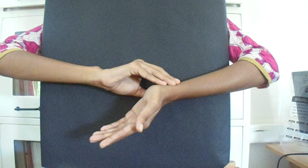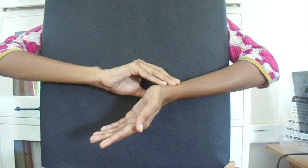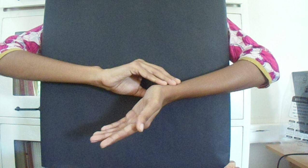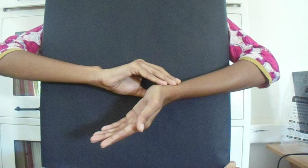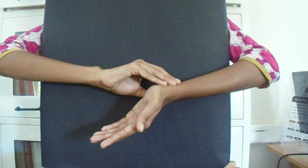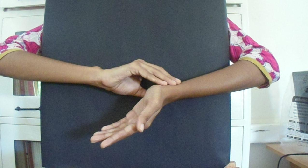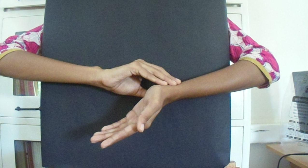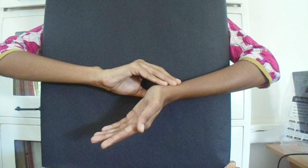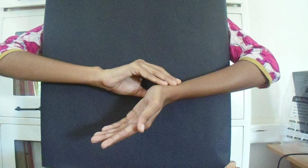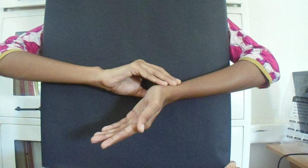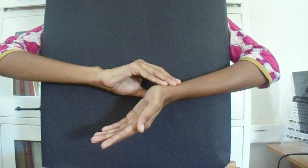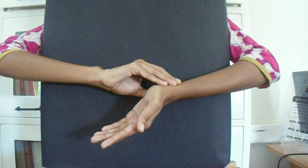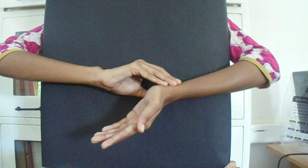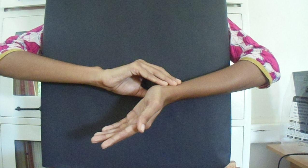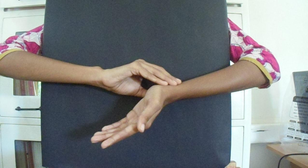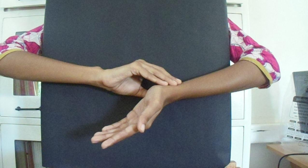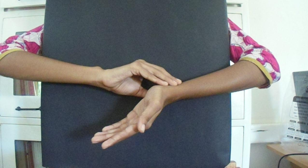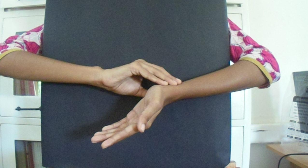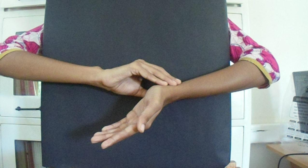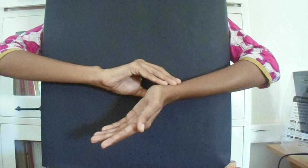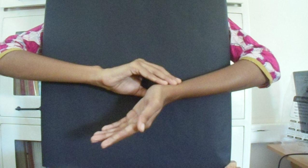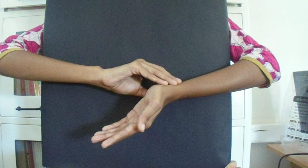doctor